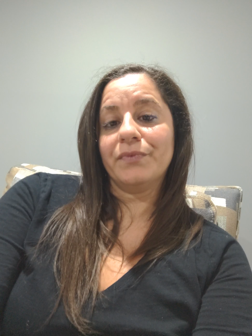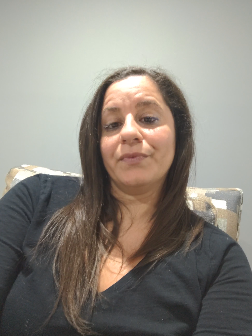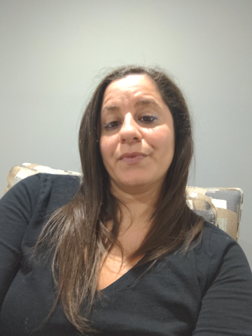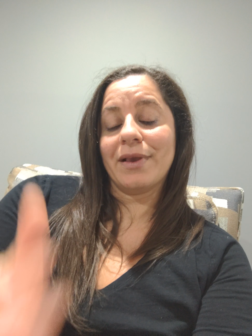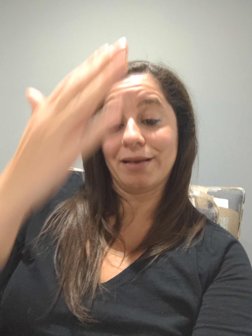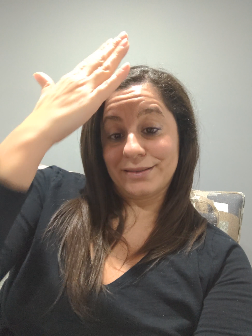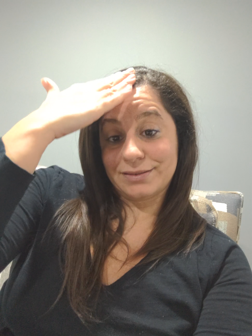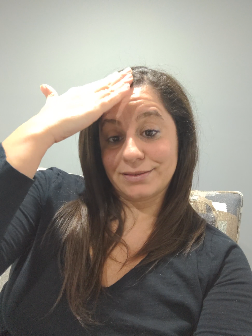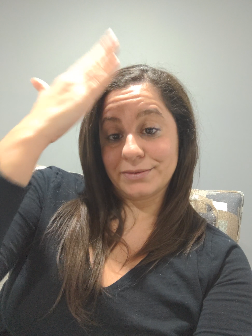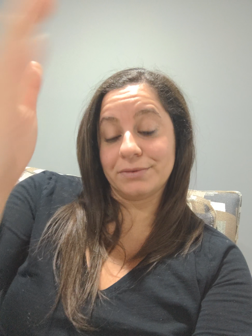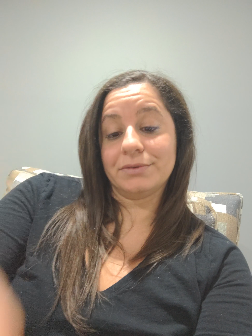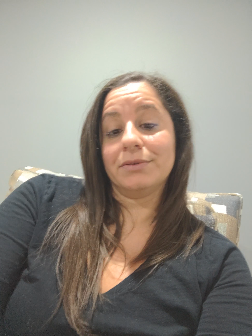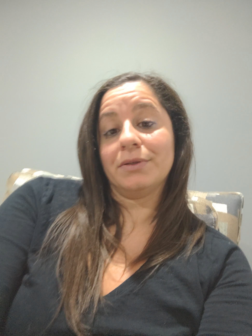hat